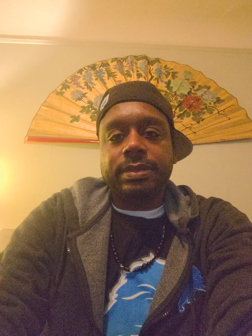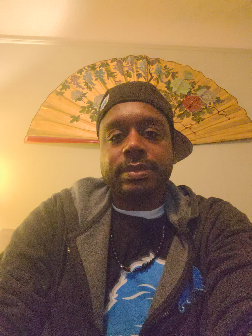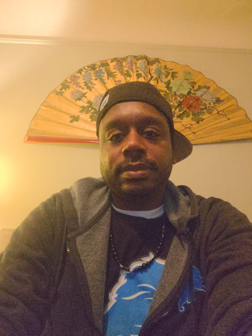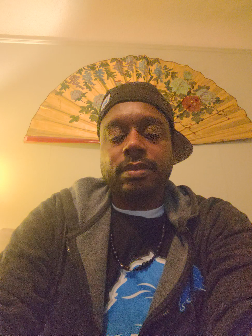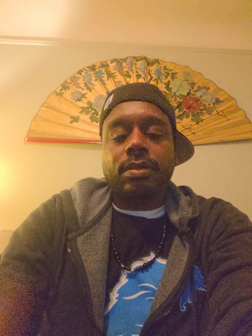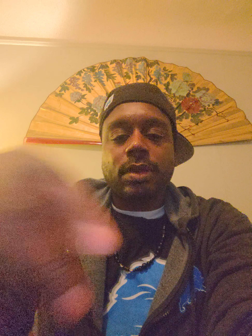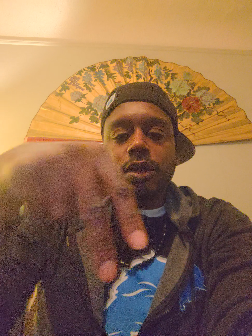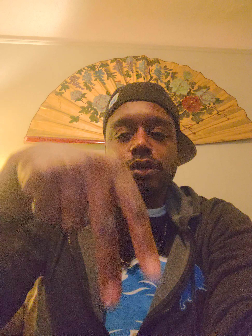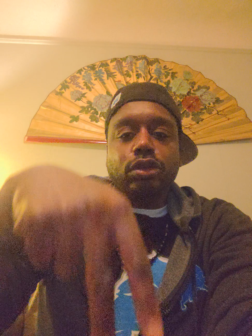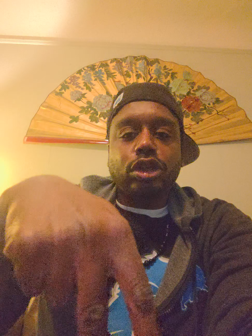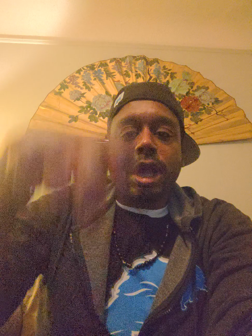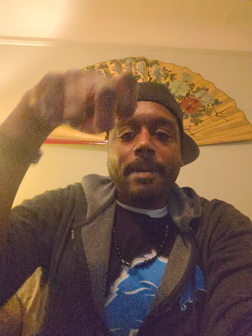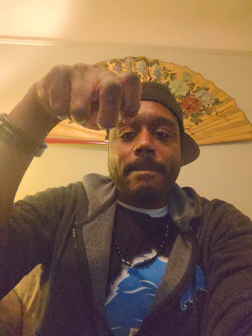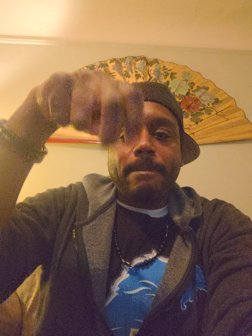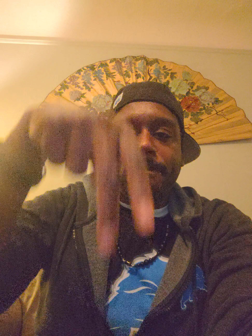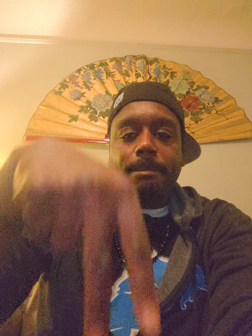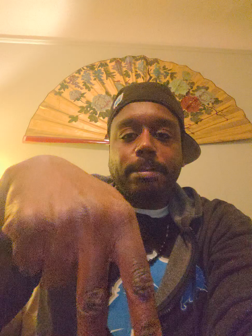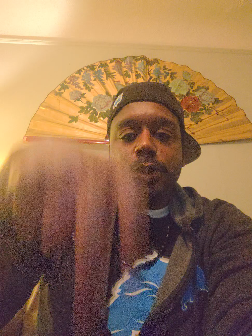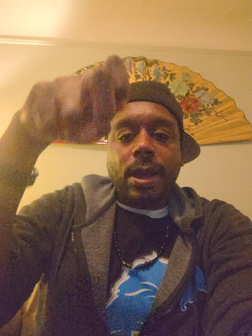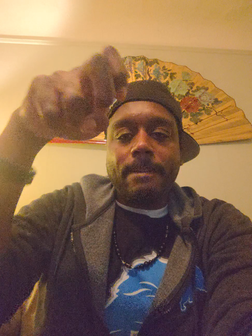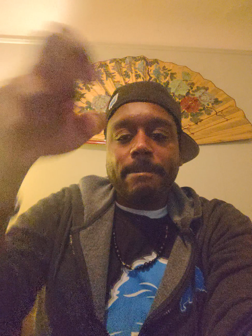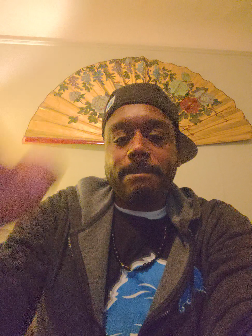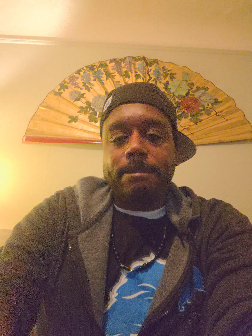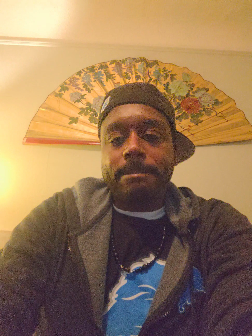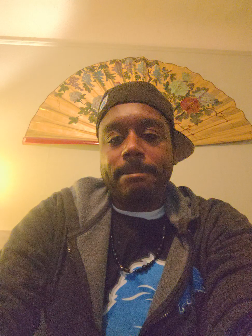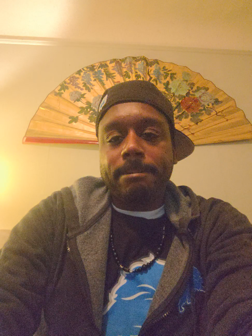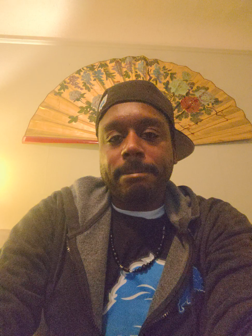jump